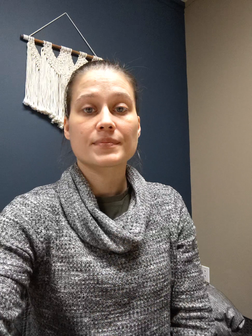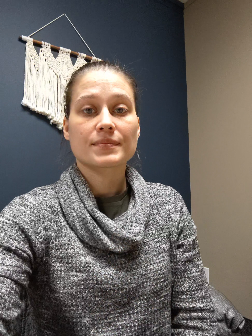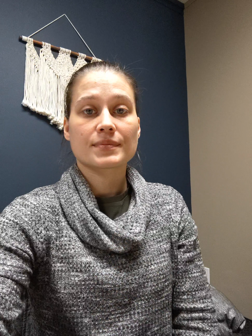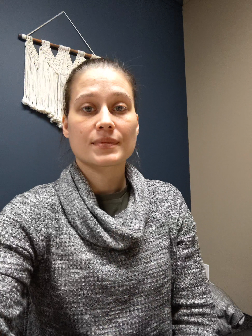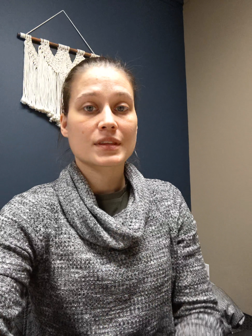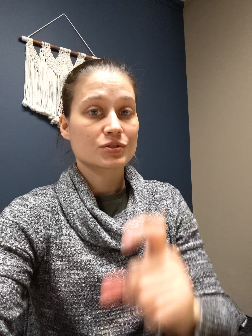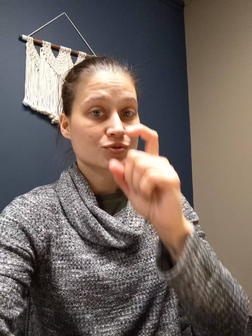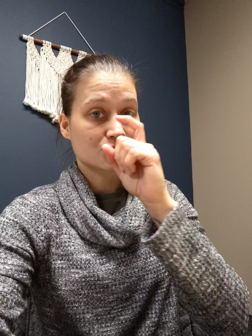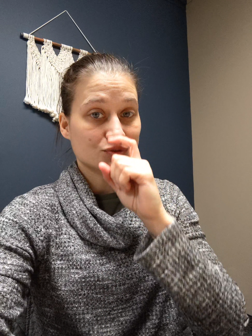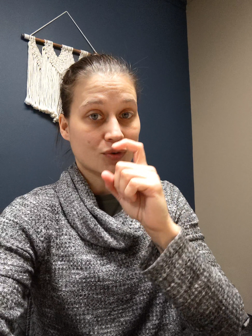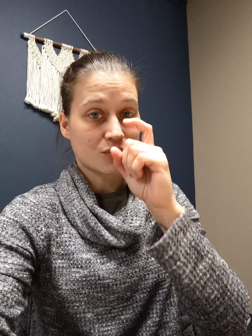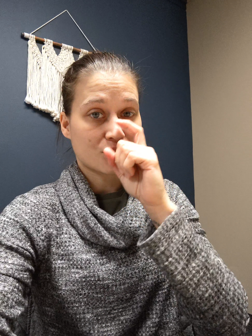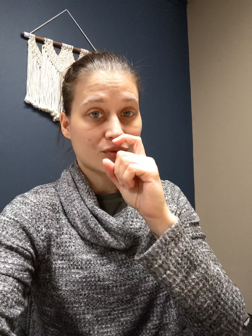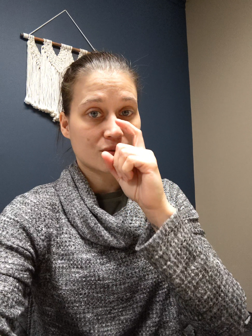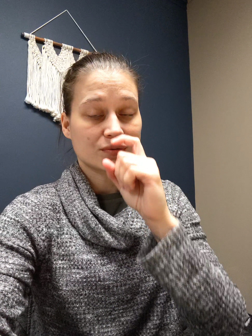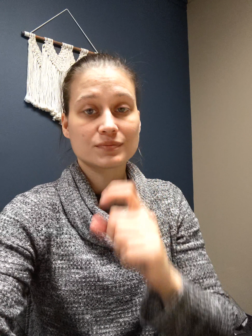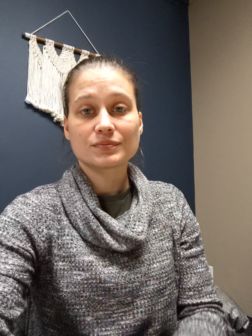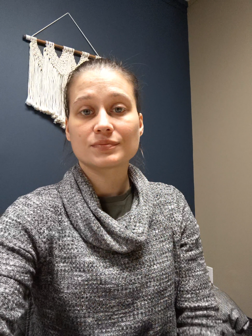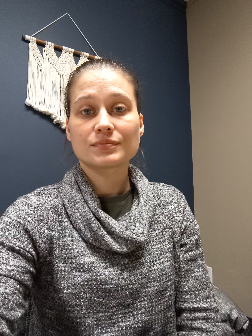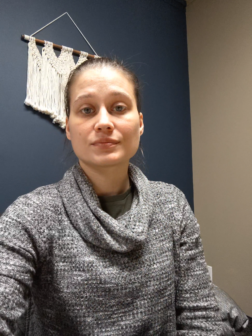doll